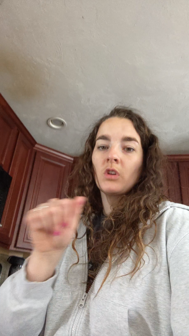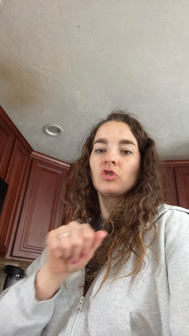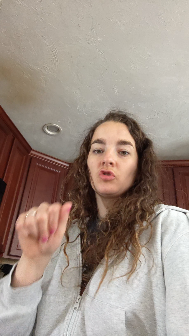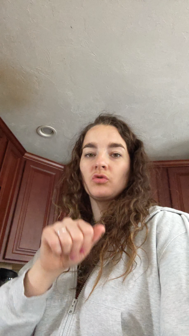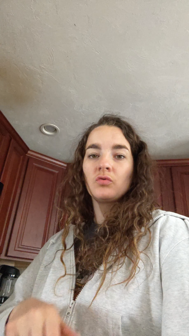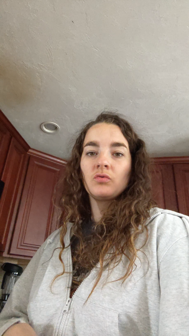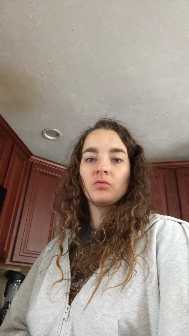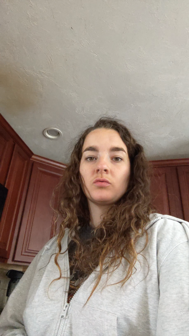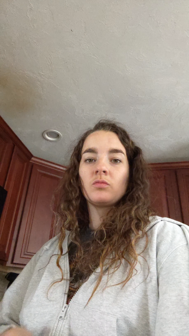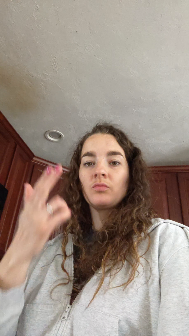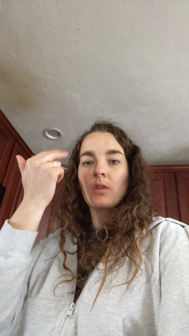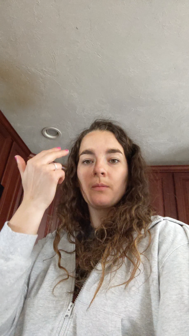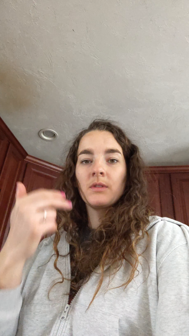rabbit